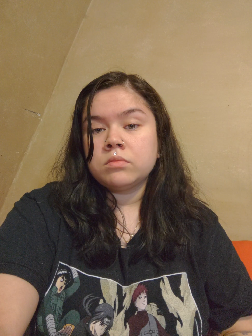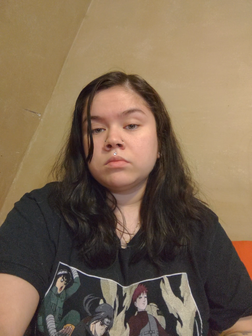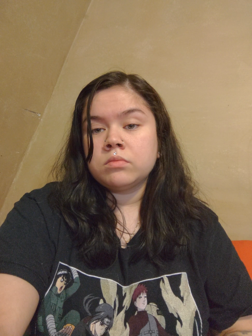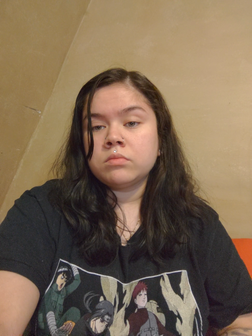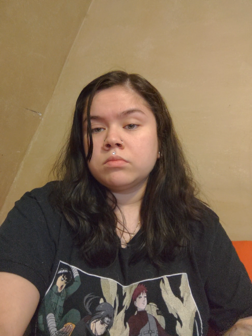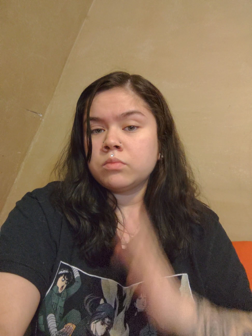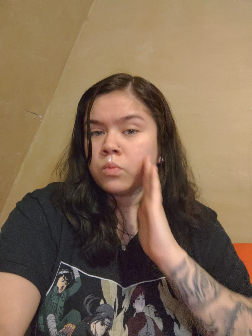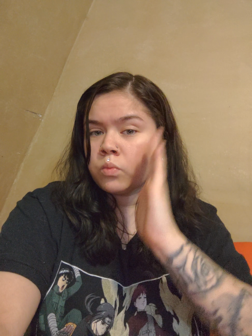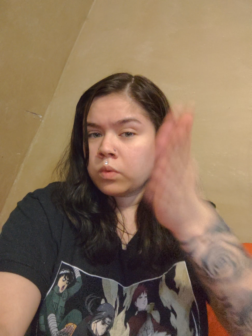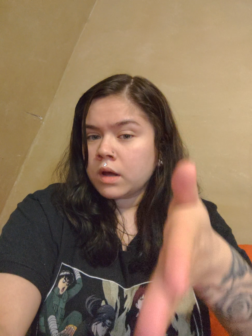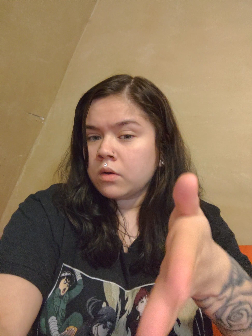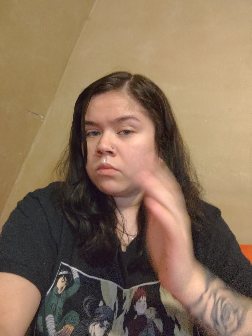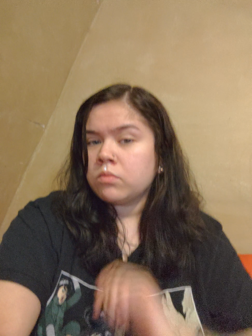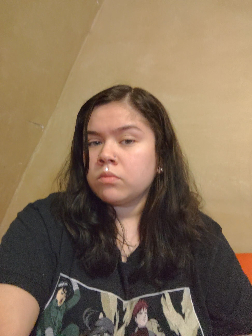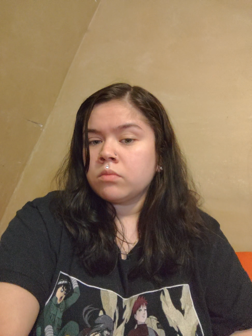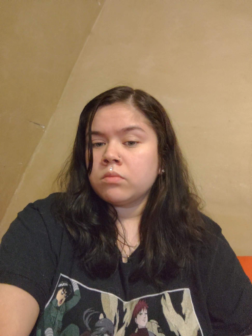chin